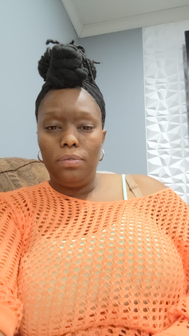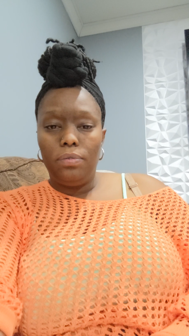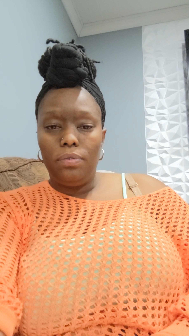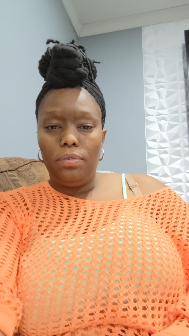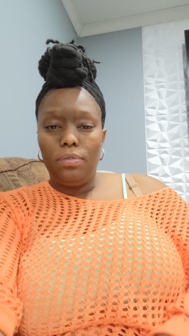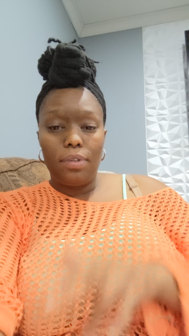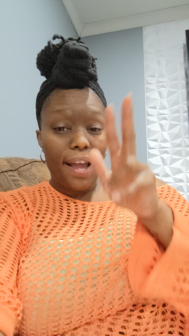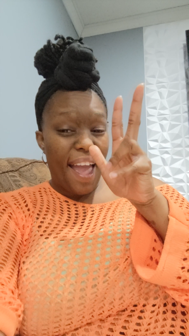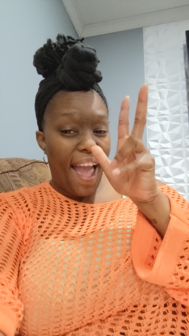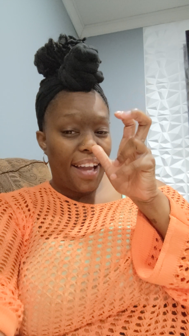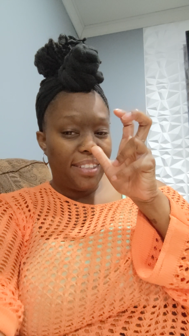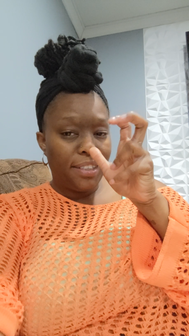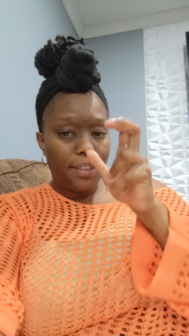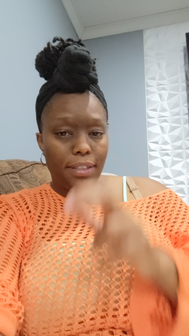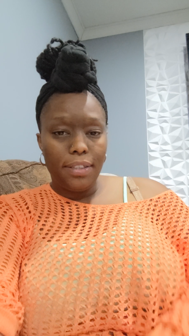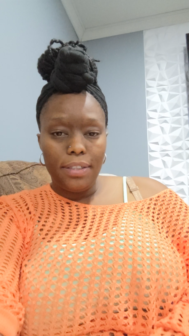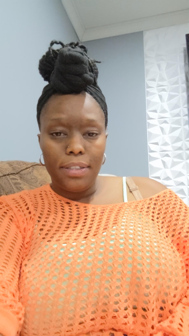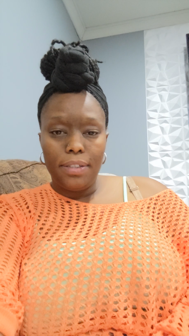ant